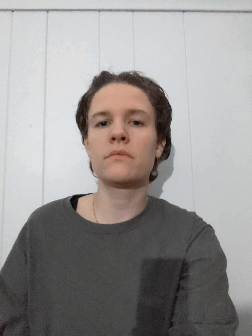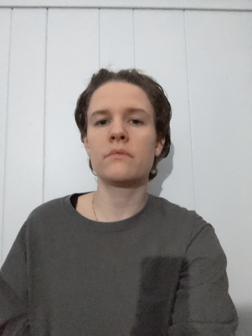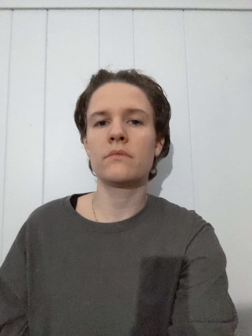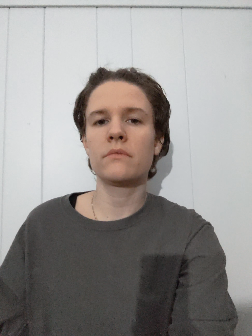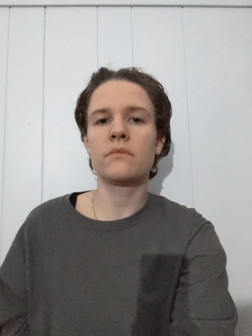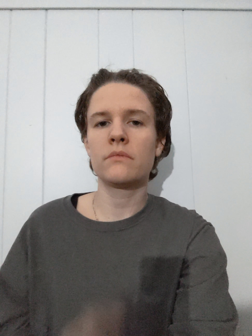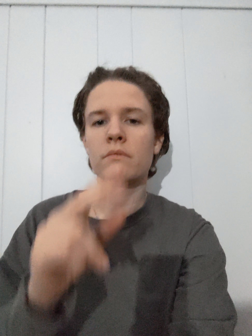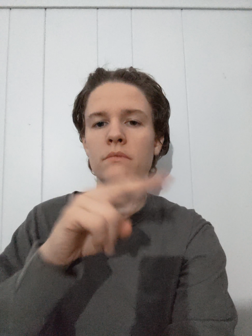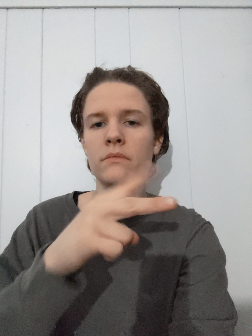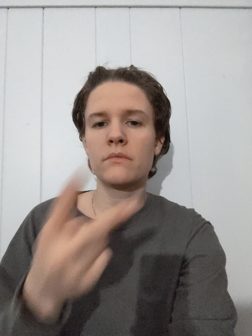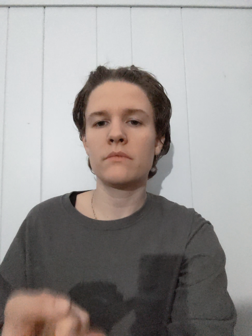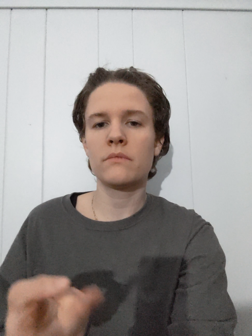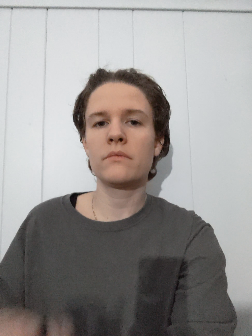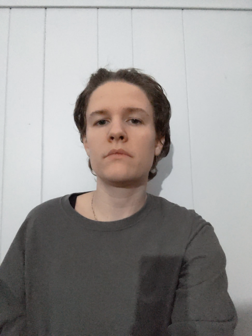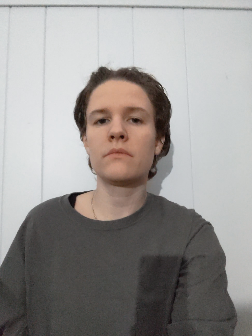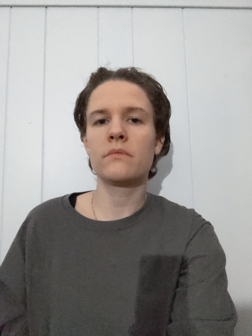fall